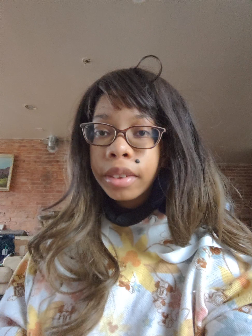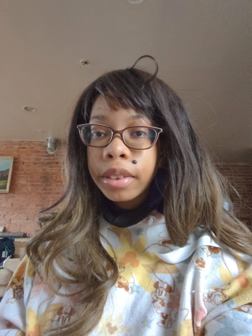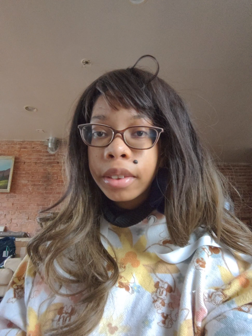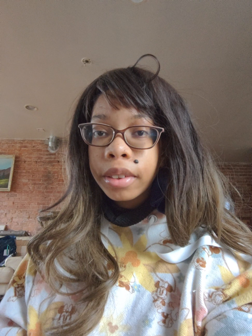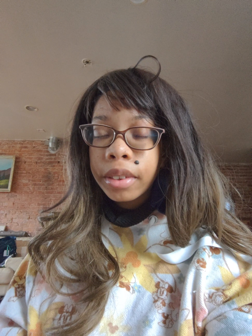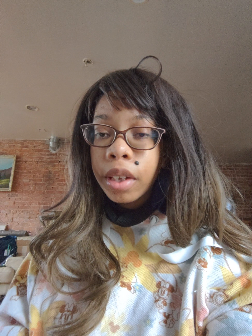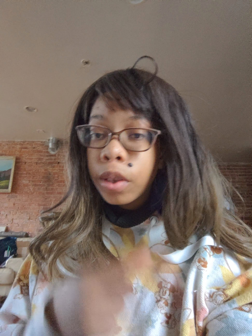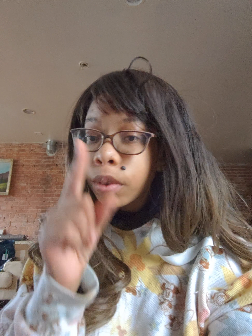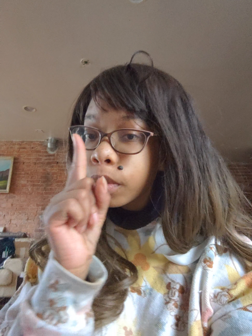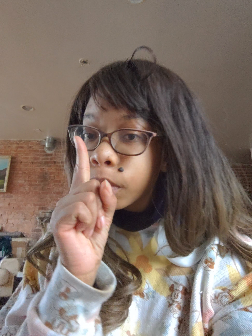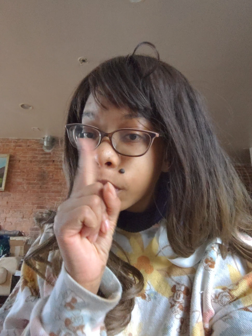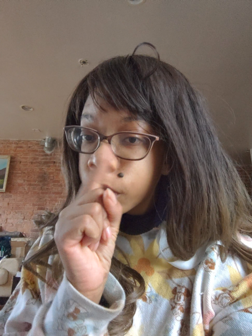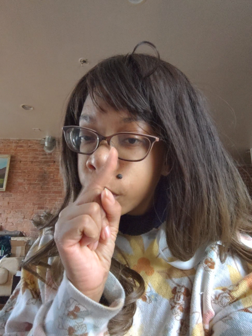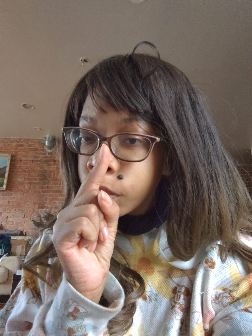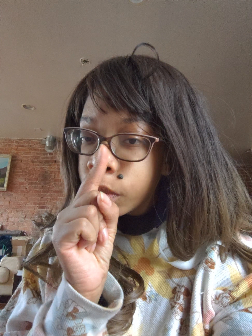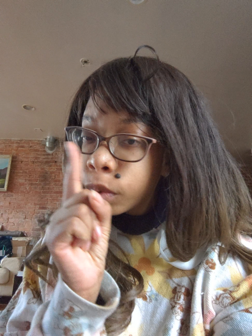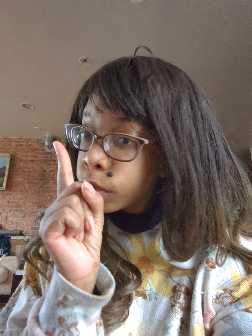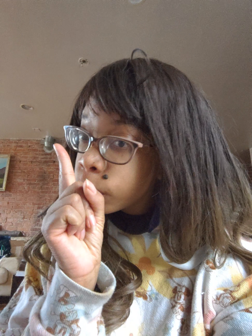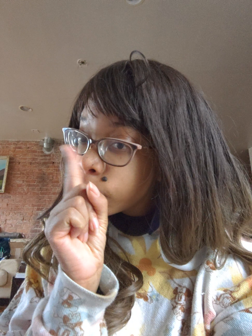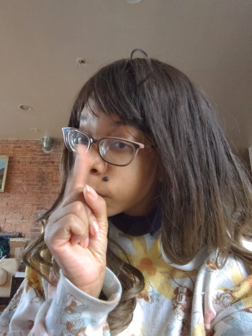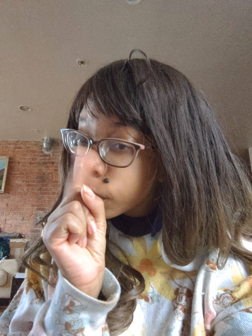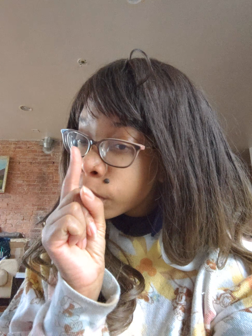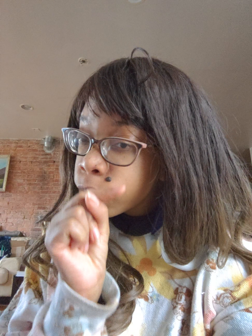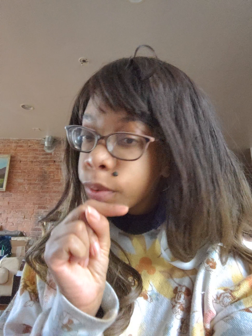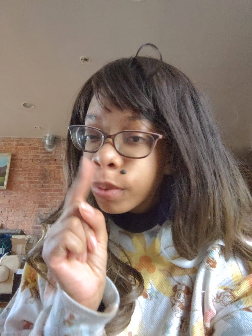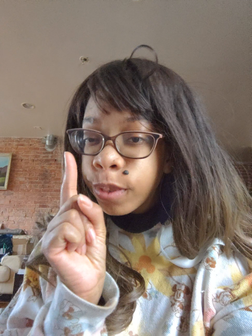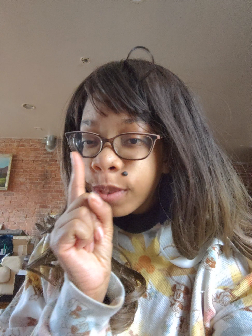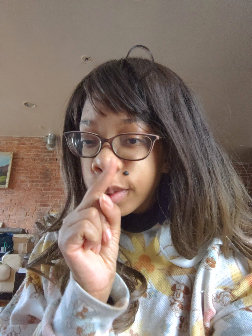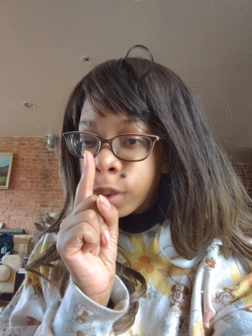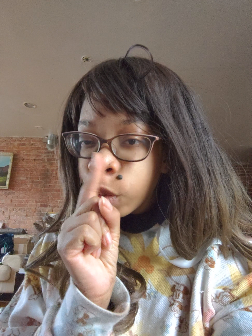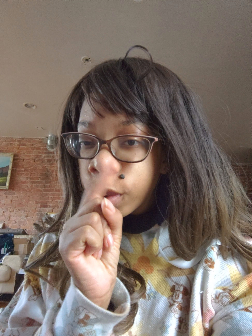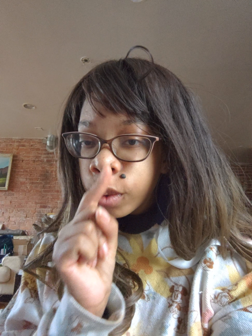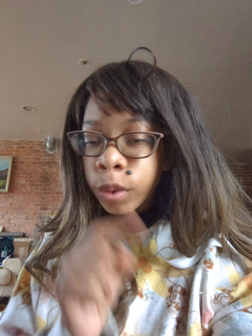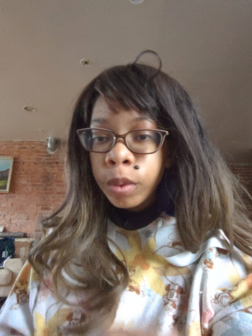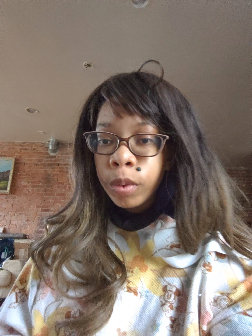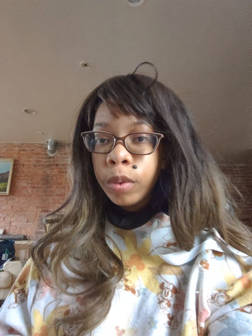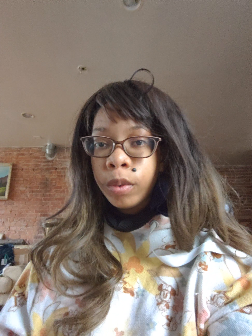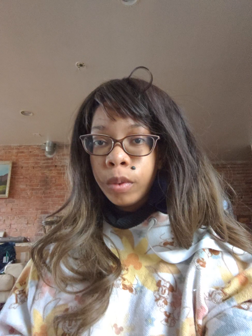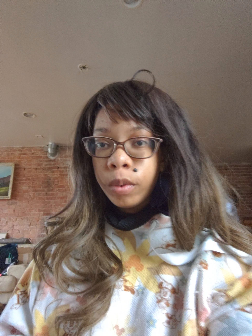mouse